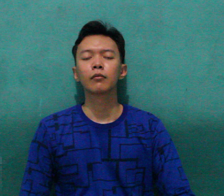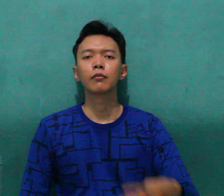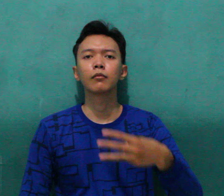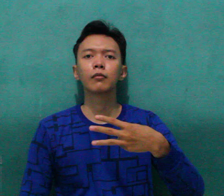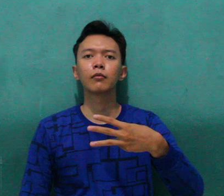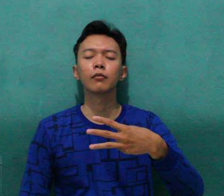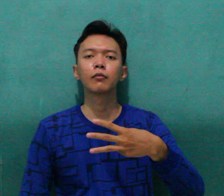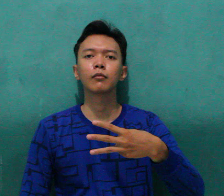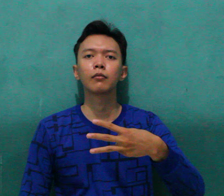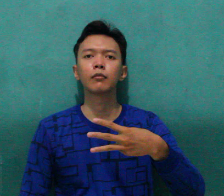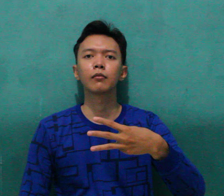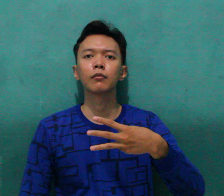E